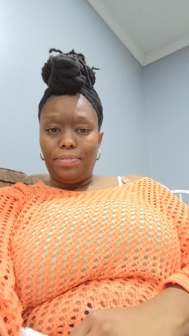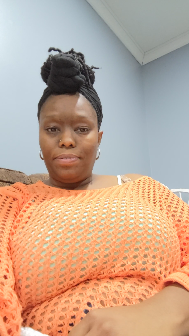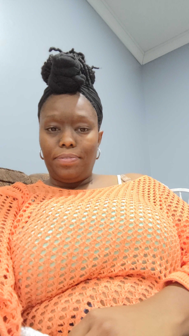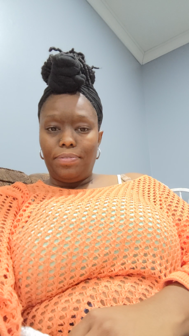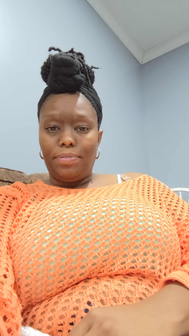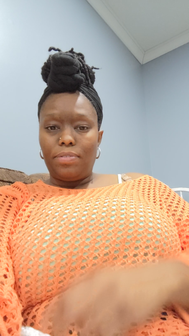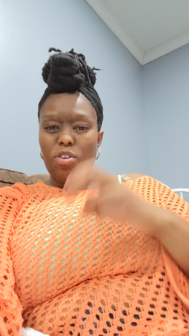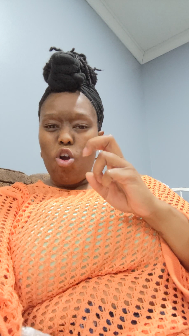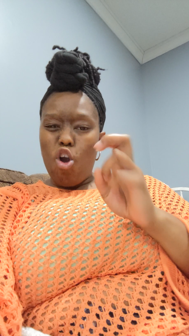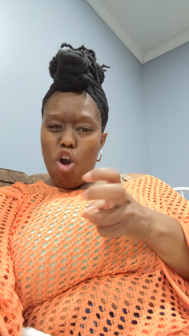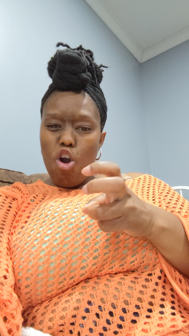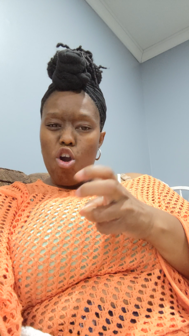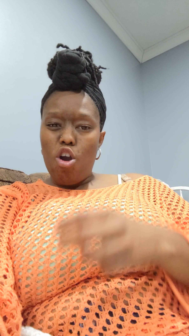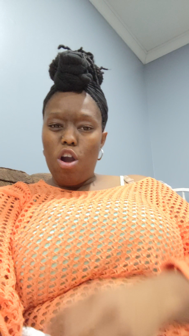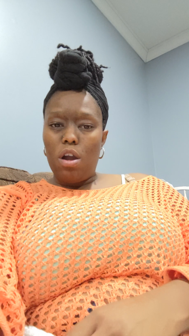hard